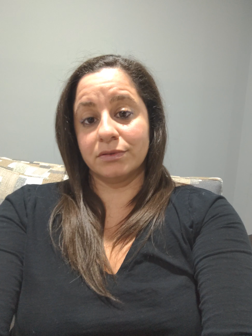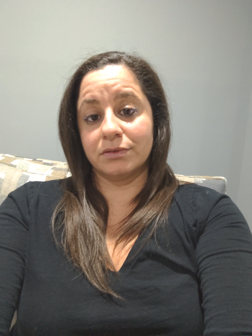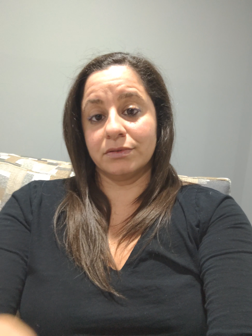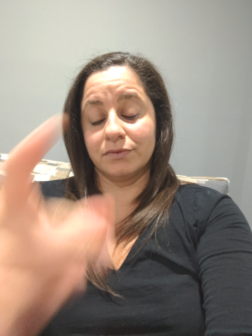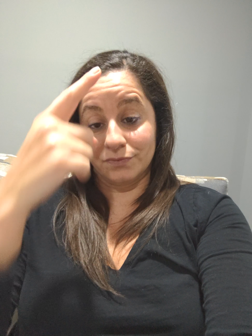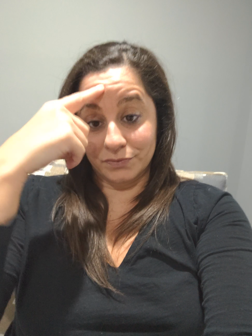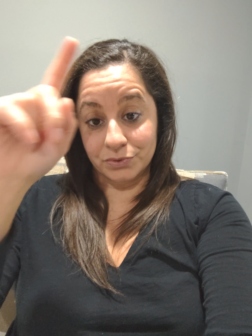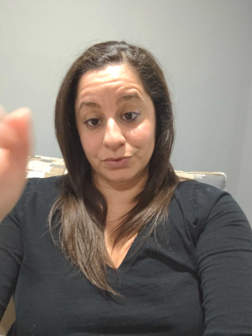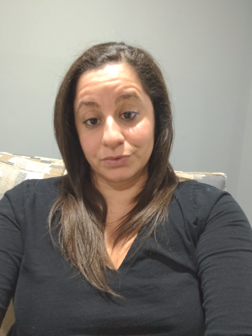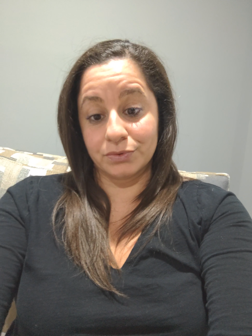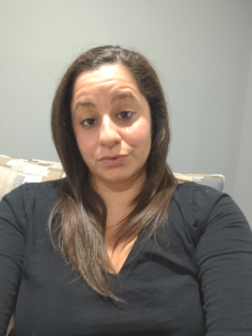for